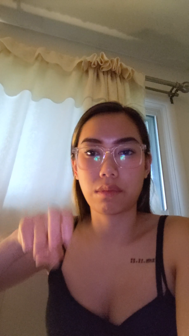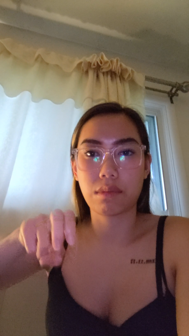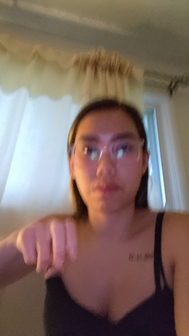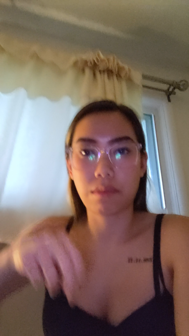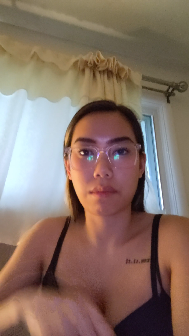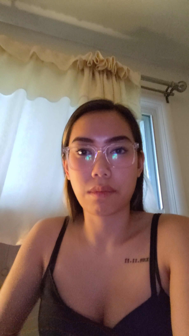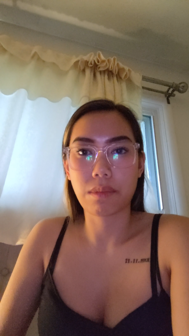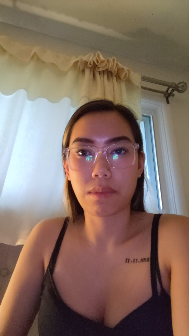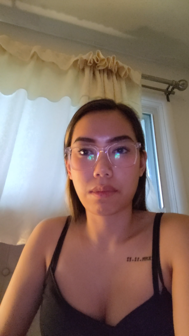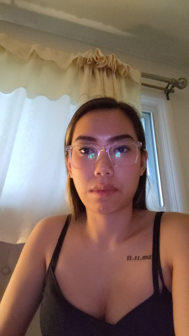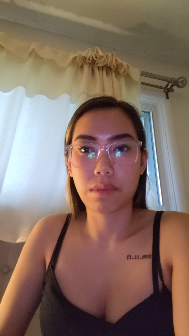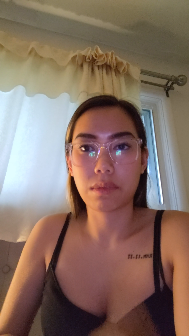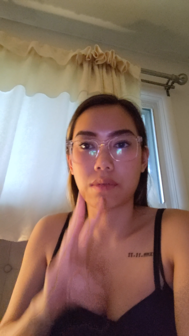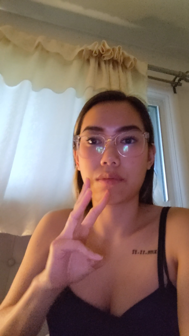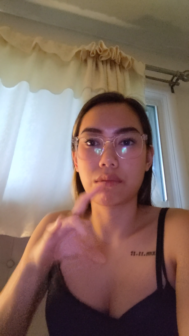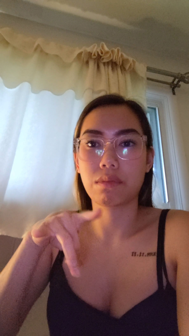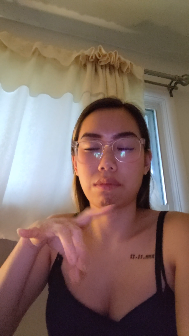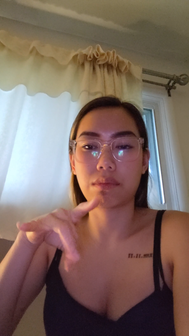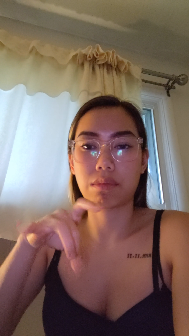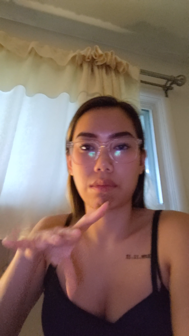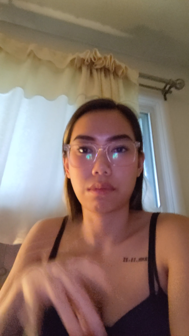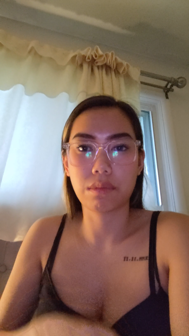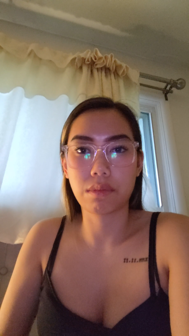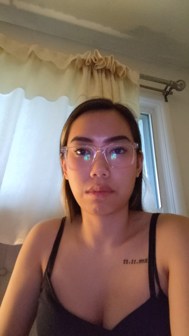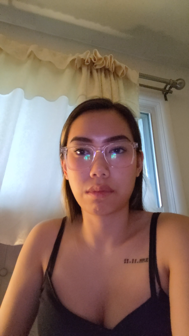melon